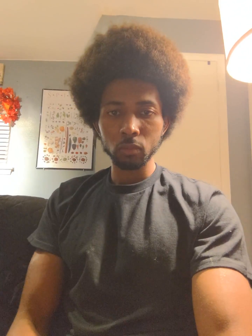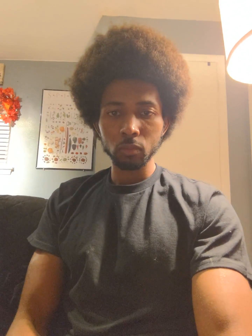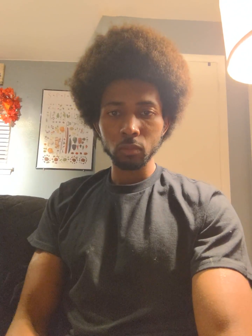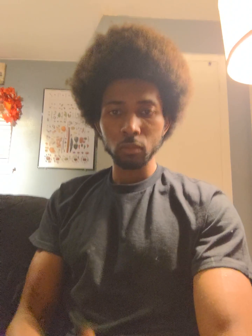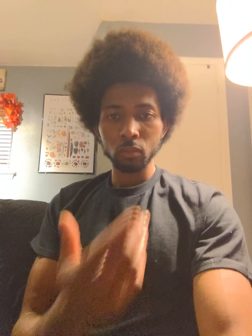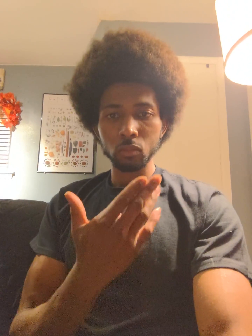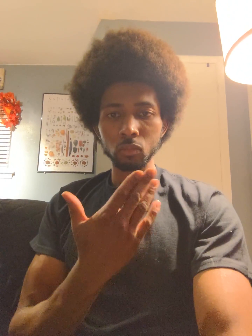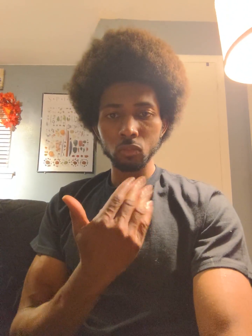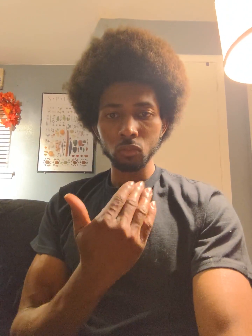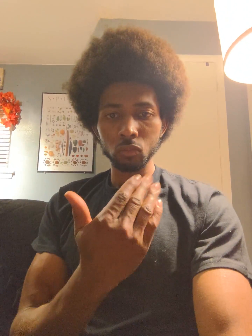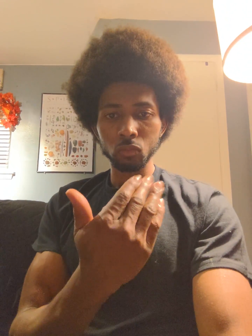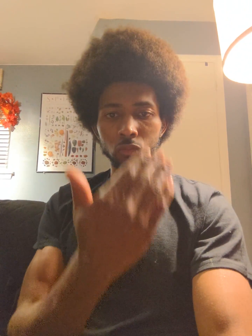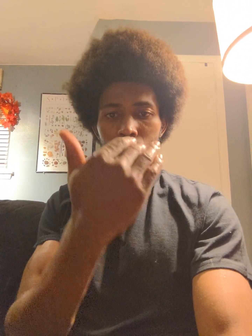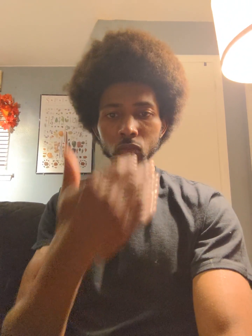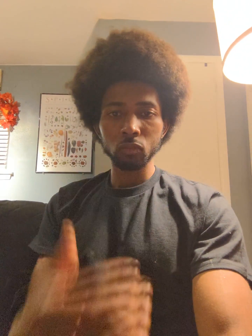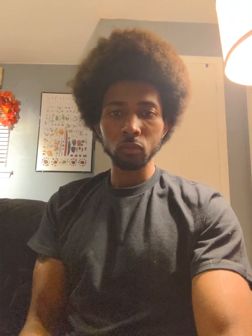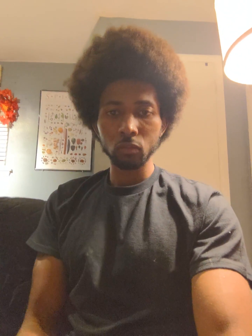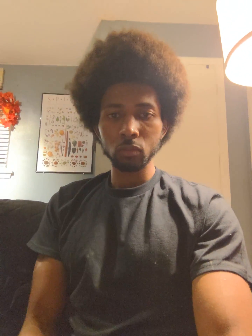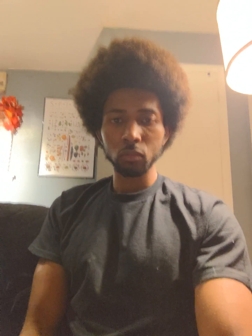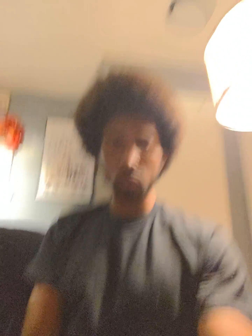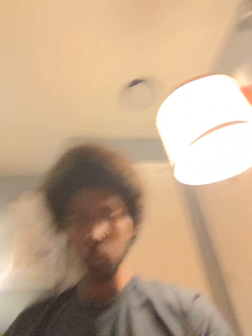butterfly